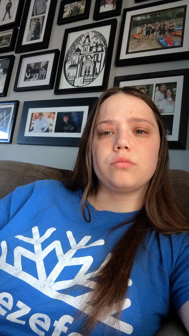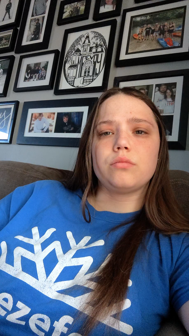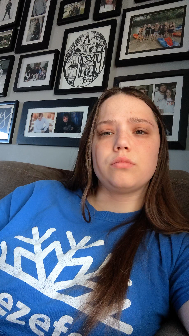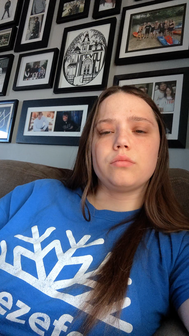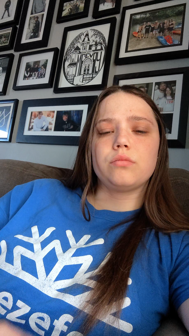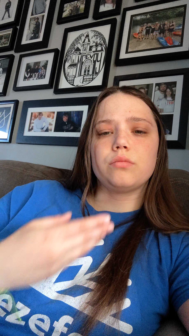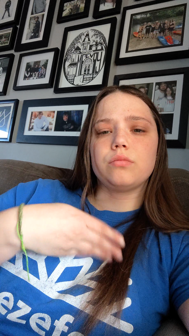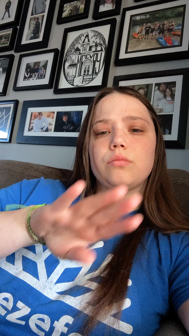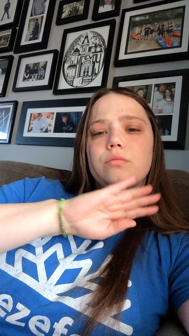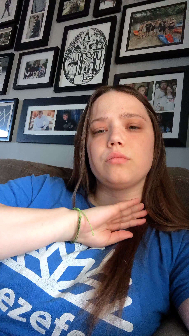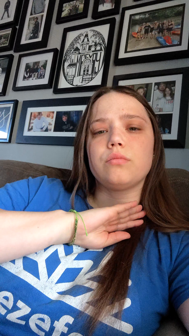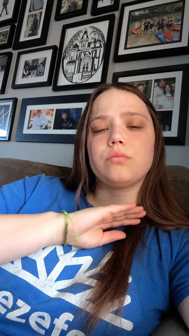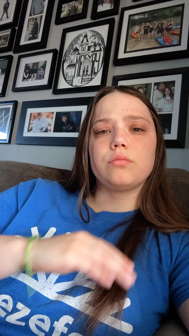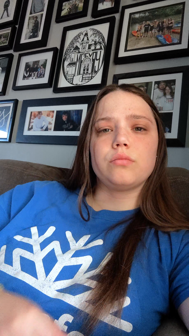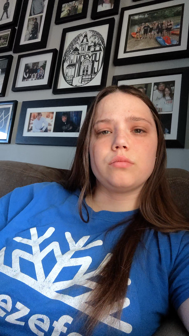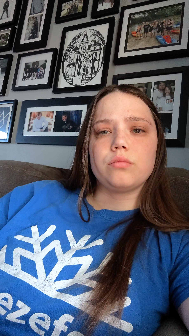scarf